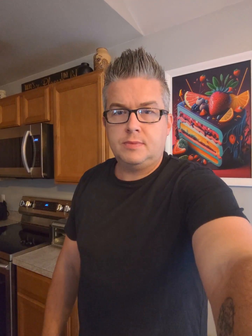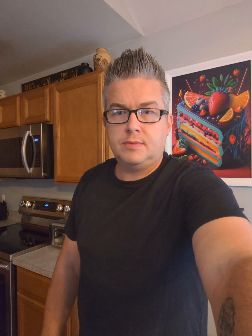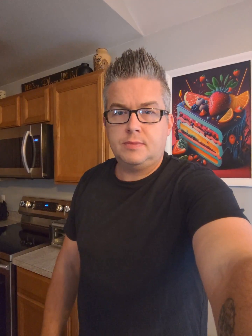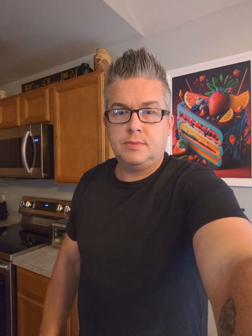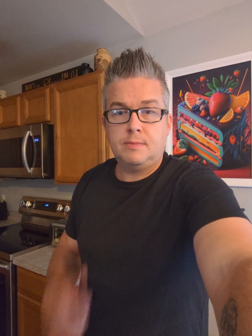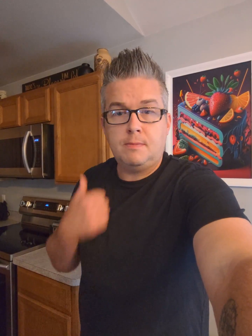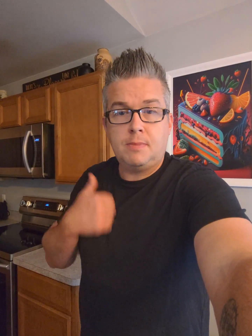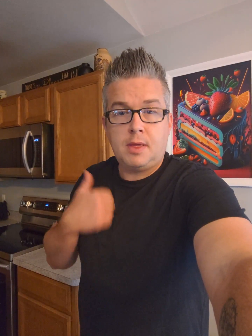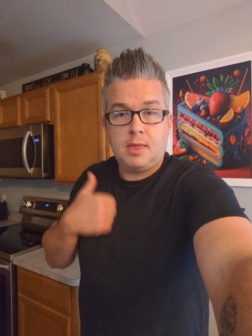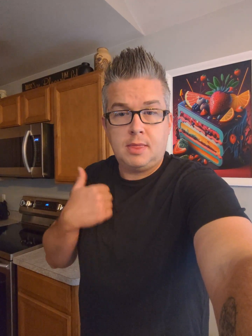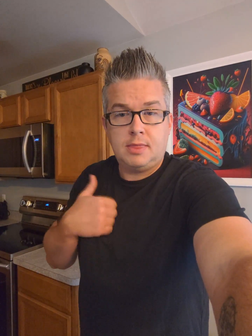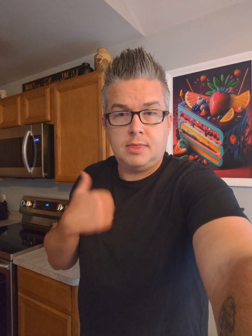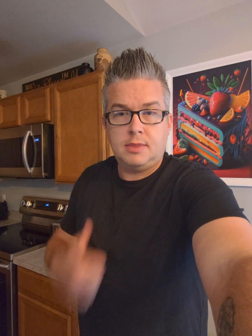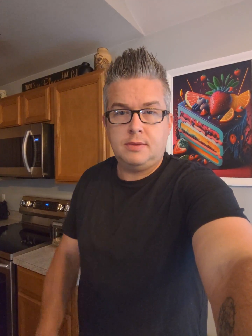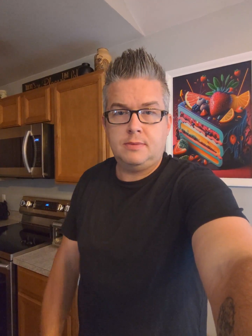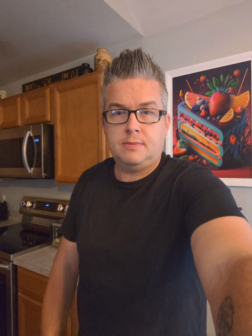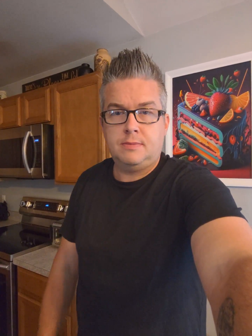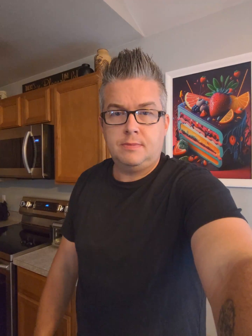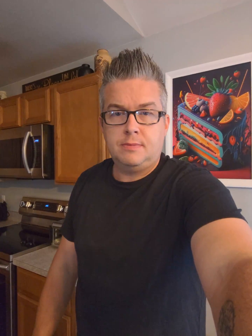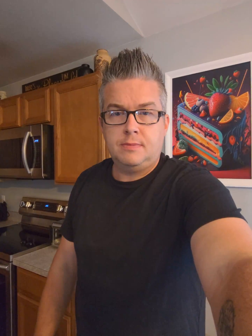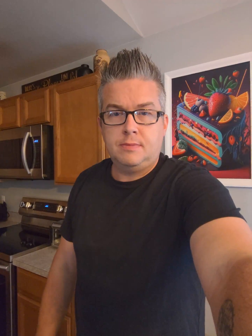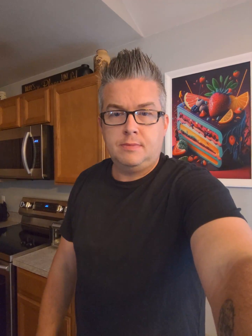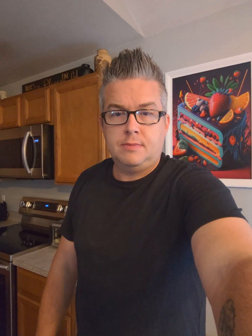bathtub